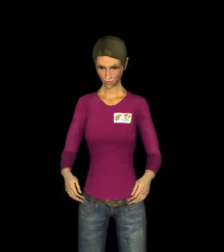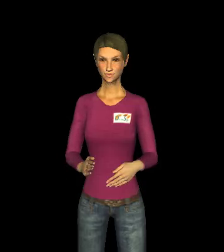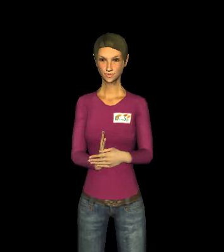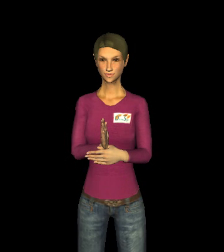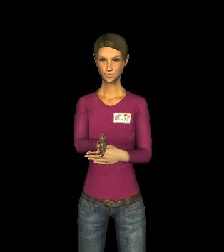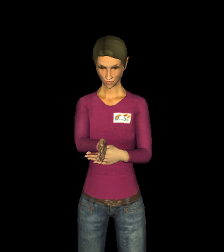مدخل